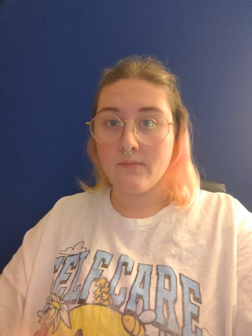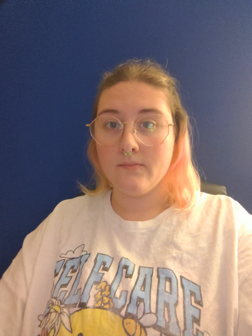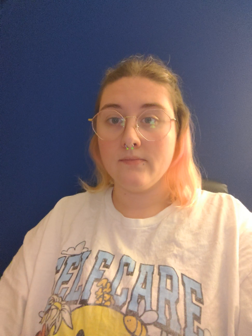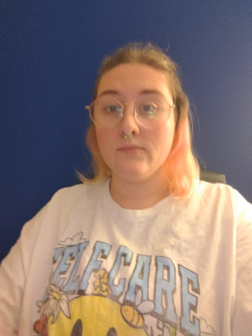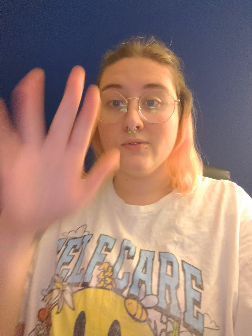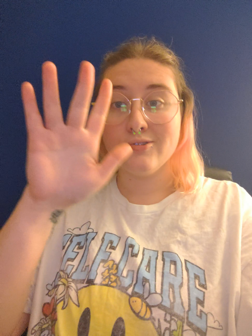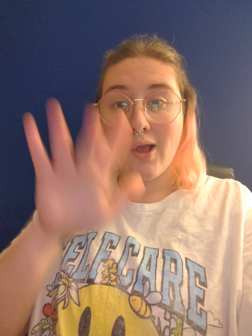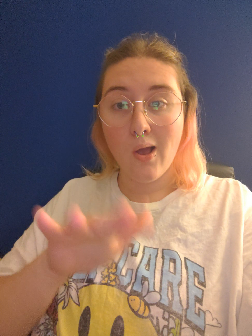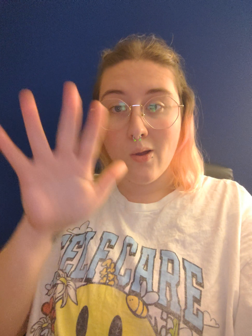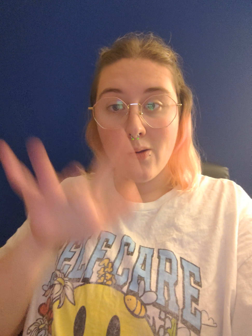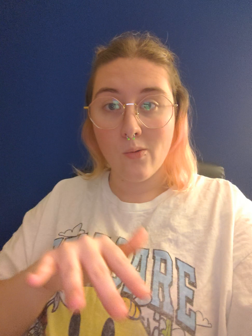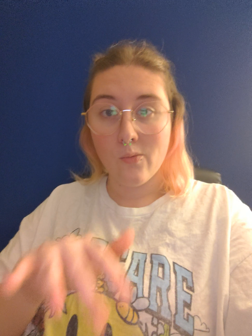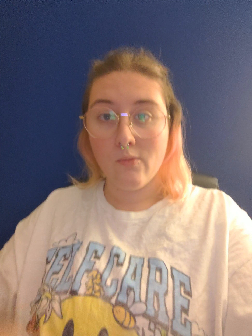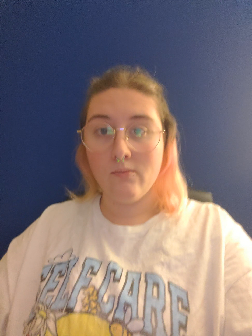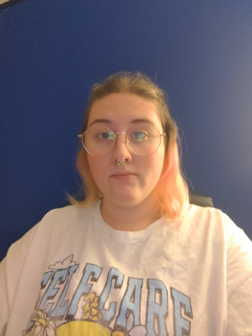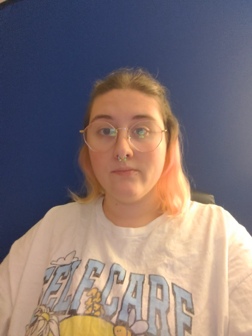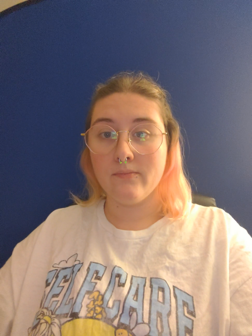snow